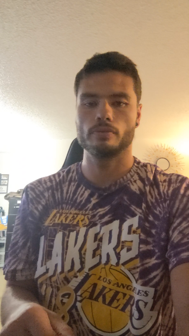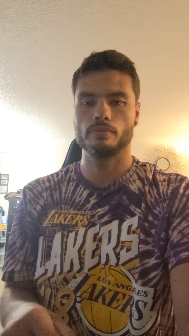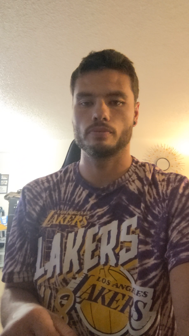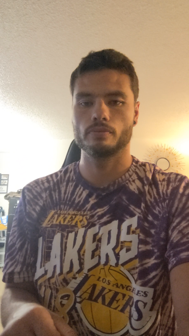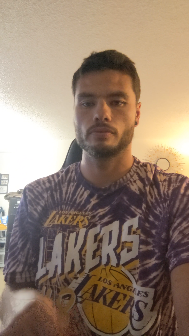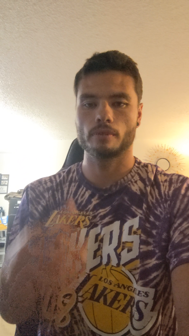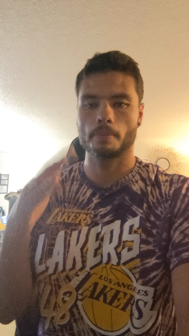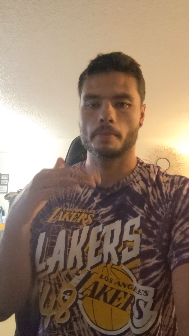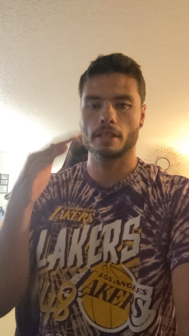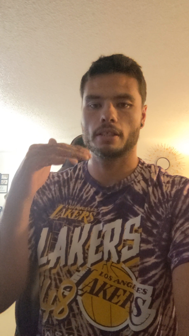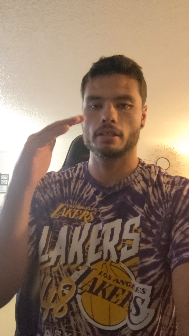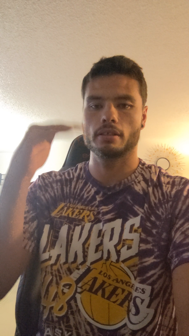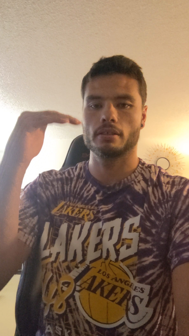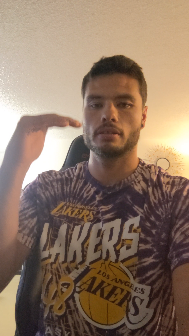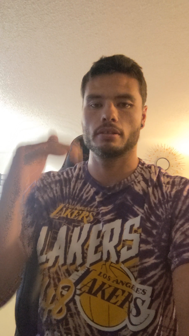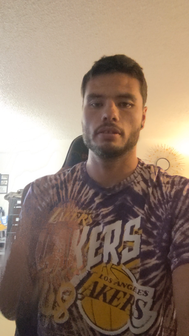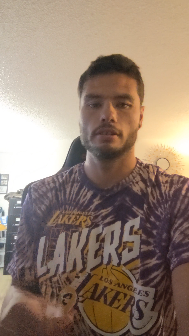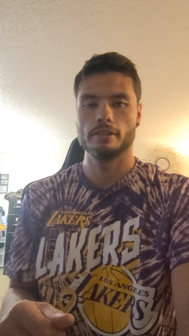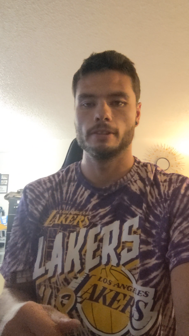build